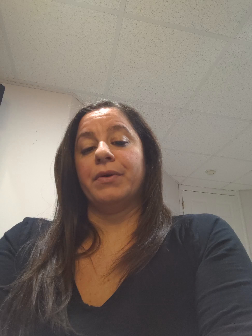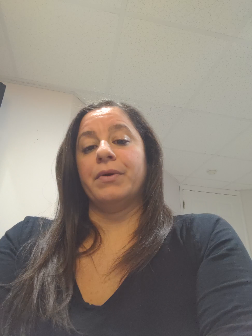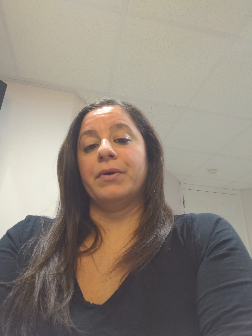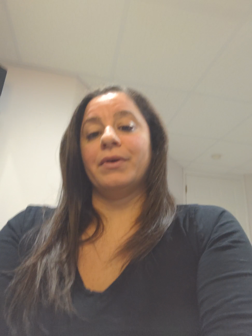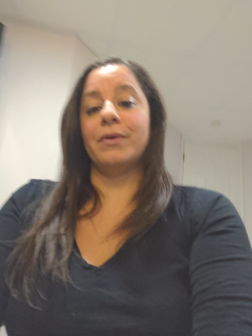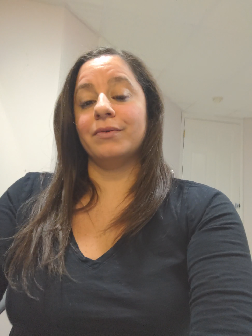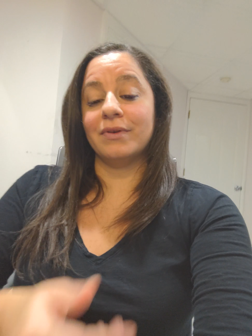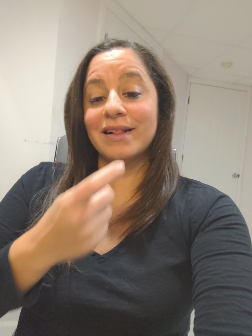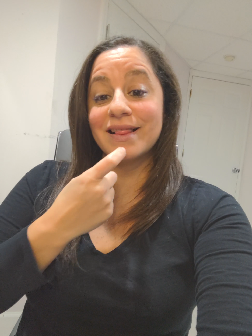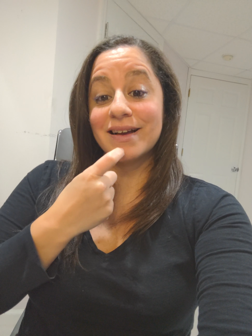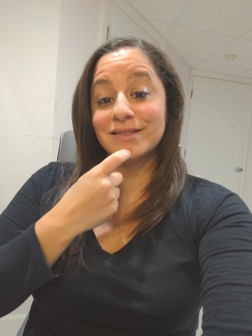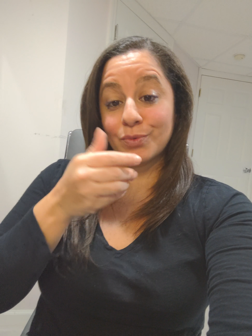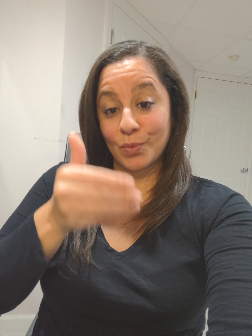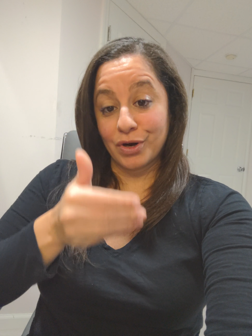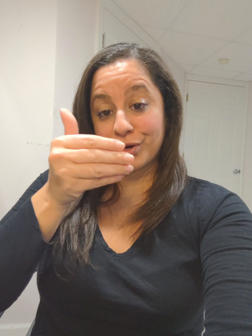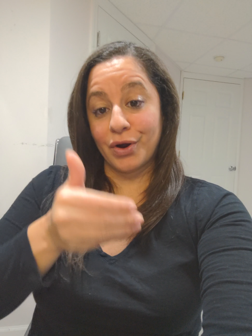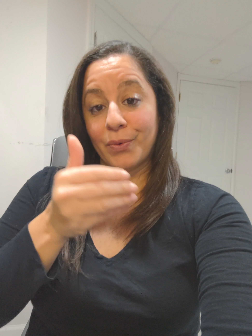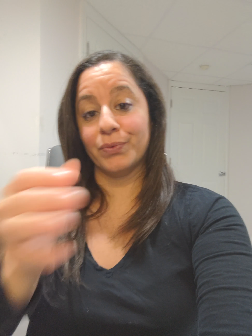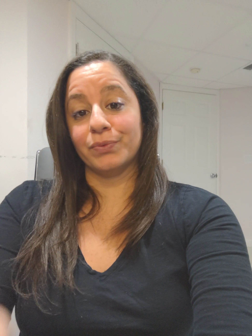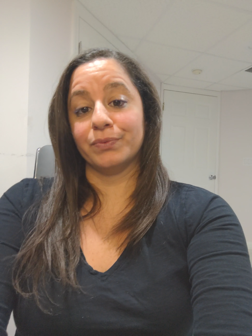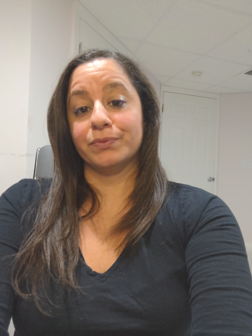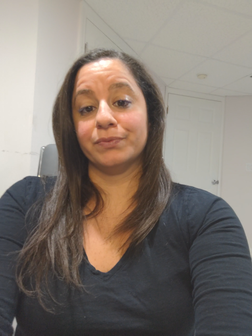window